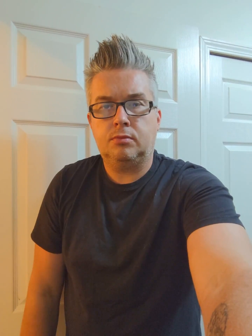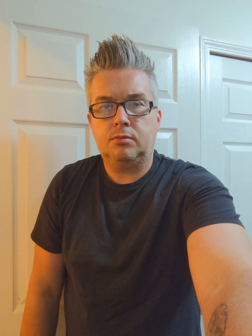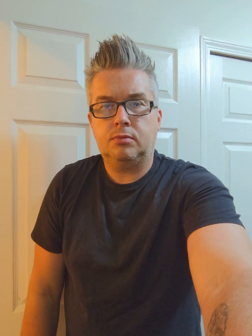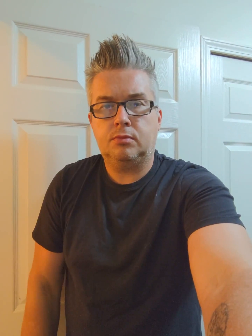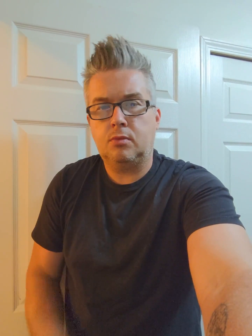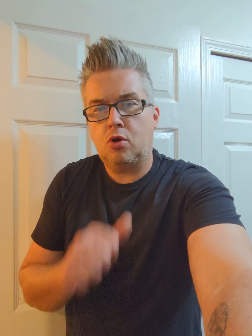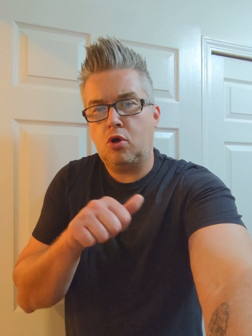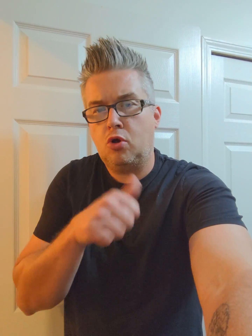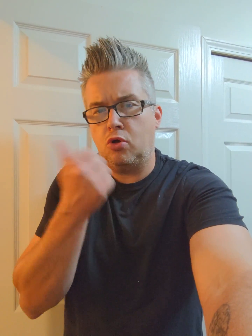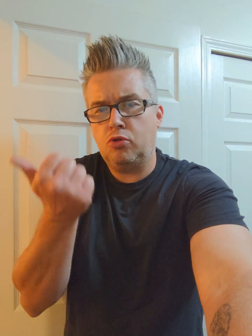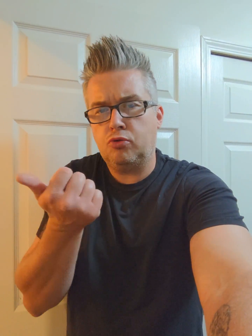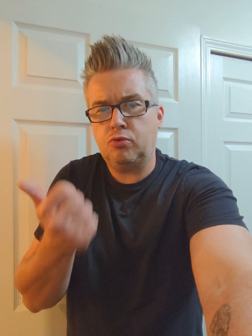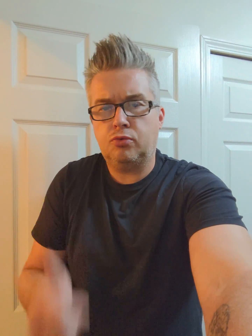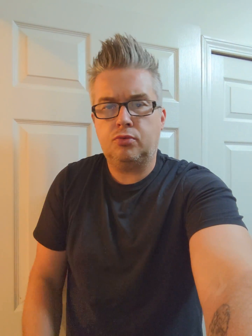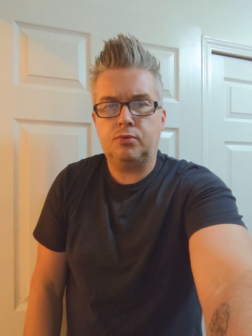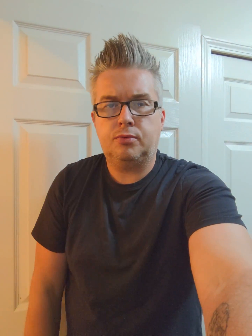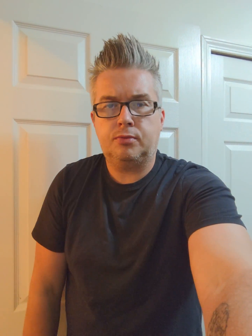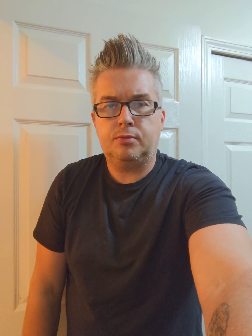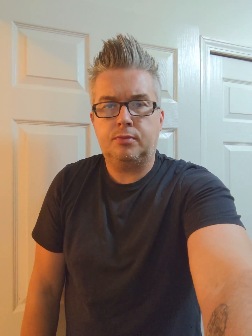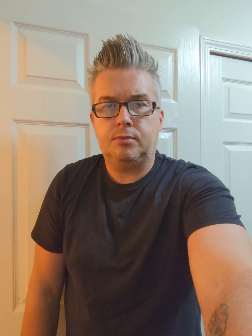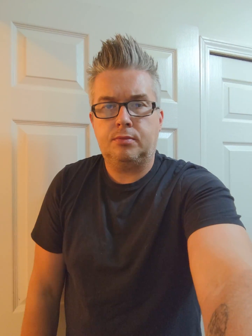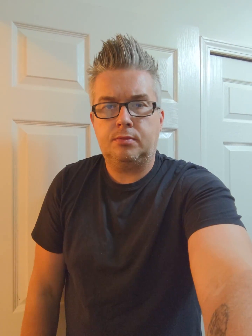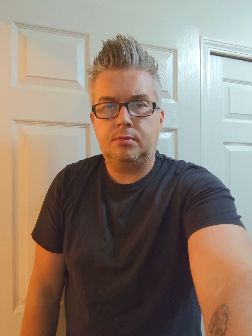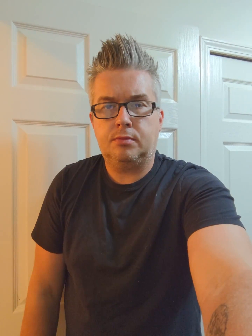other